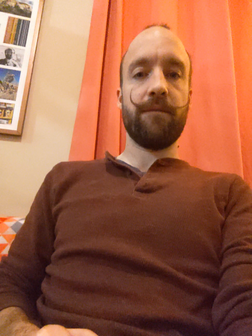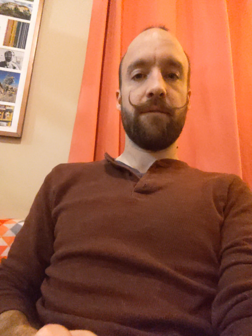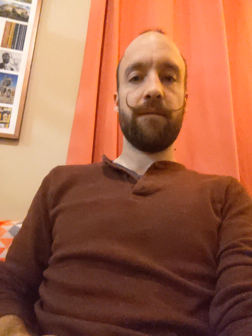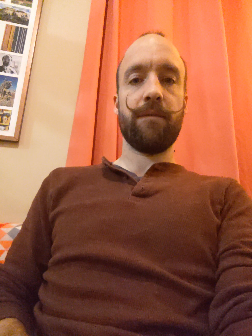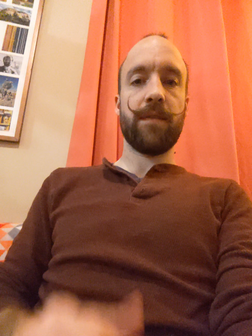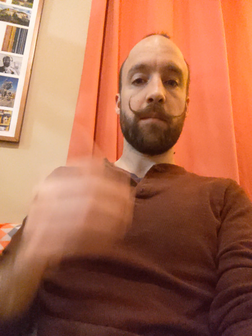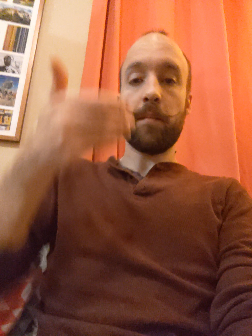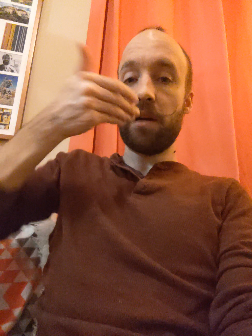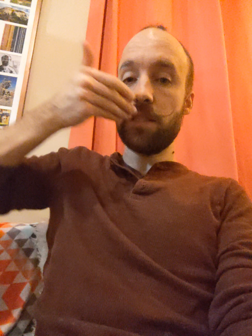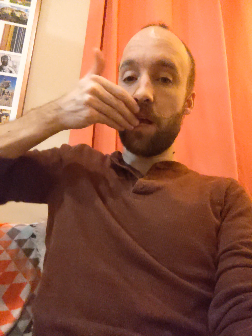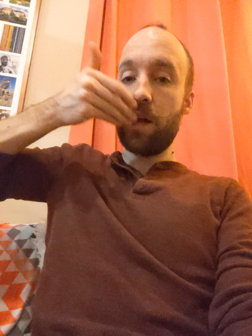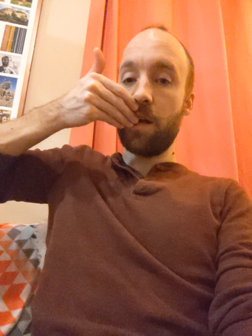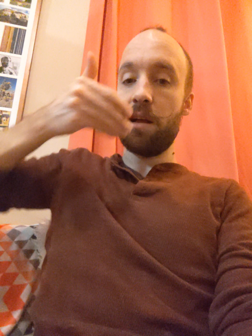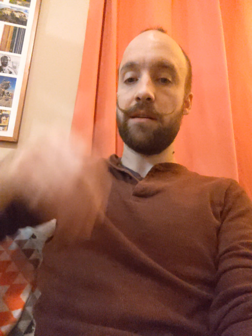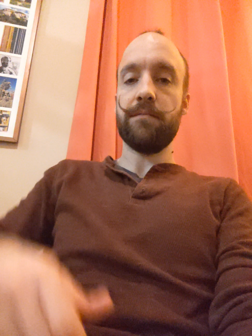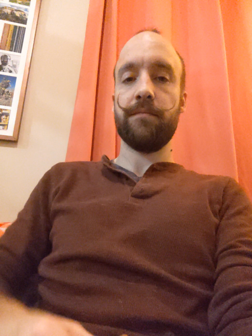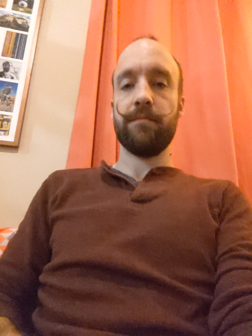pizza